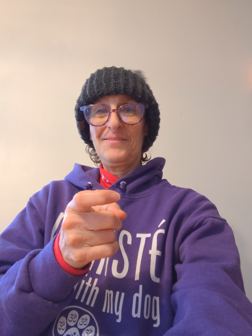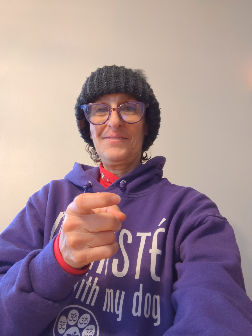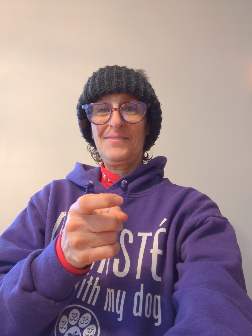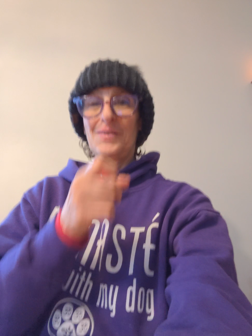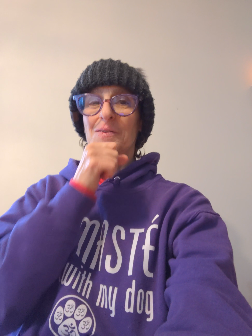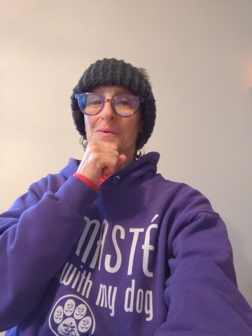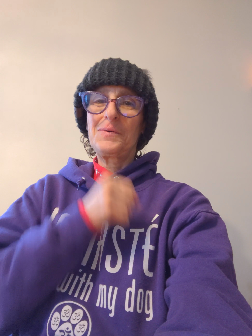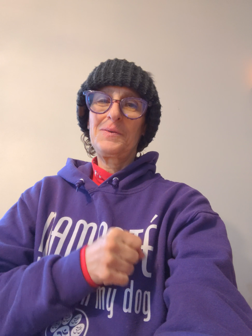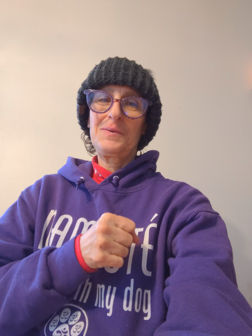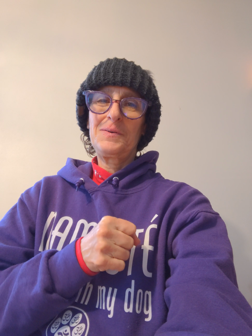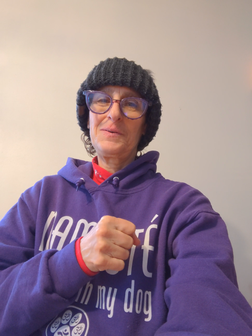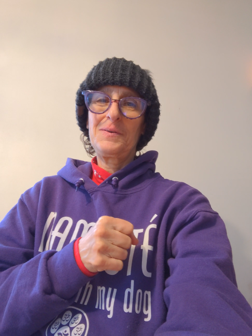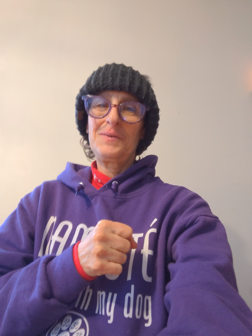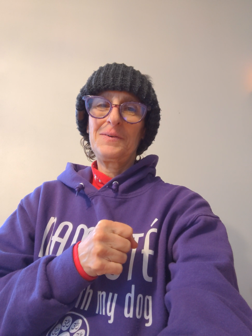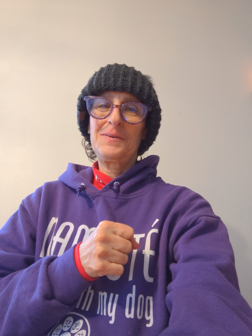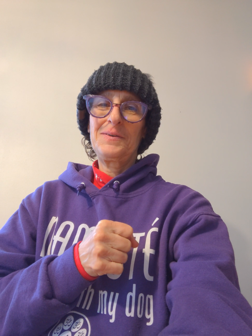old